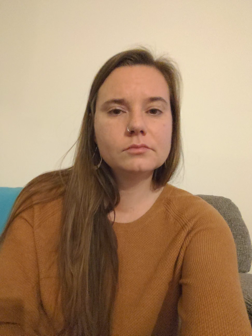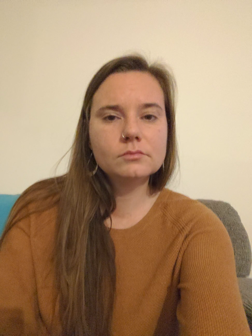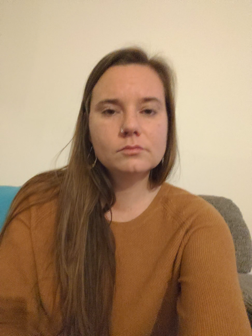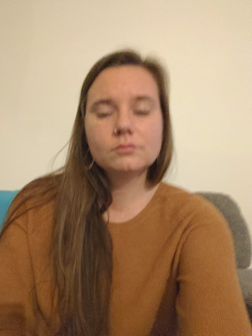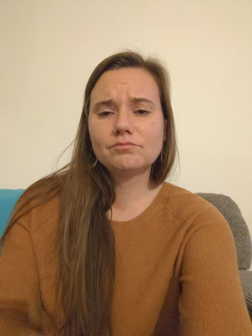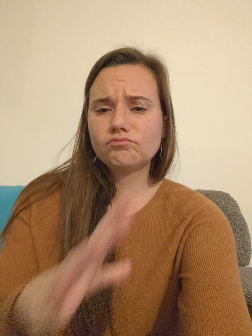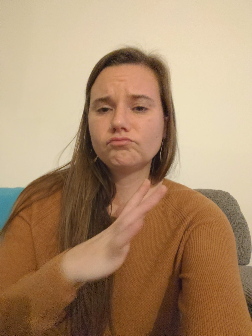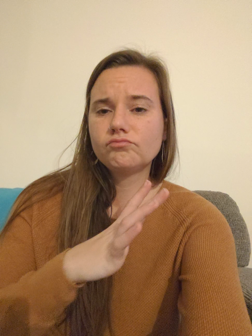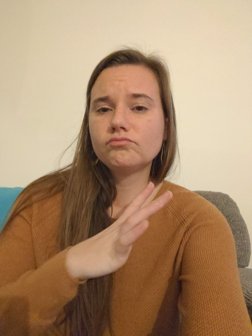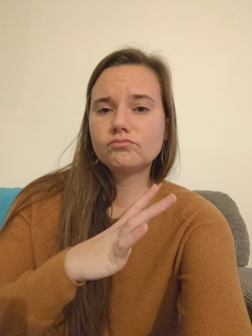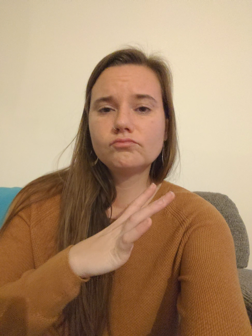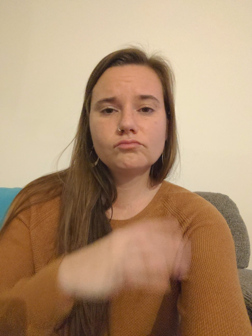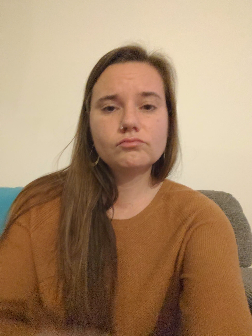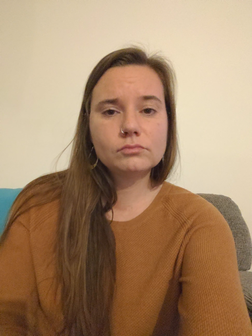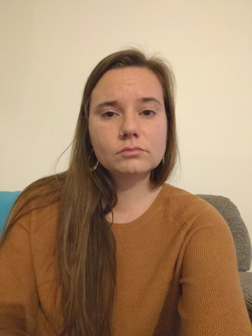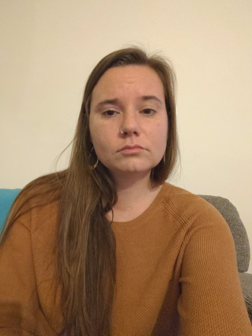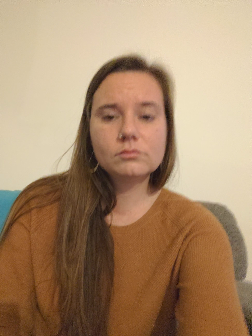fine